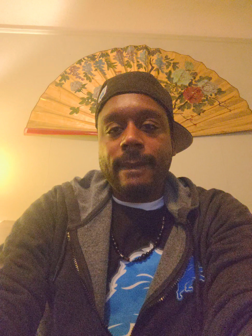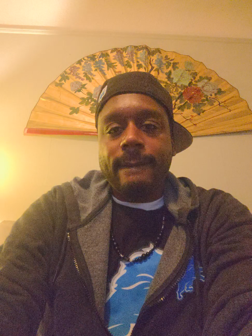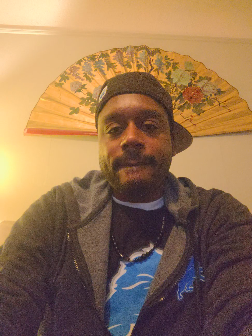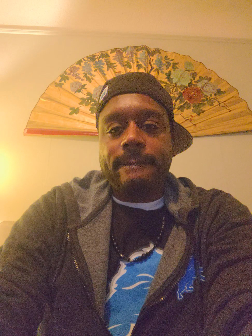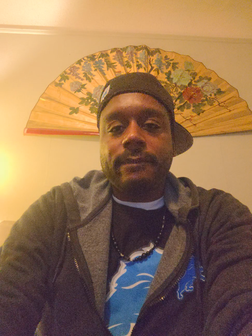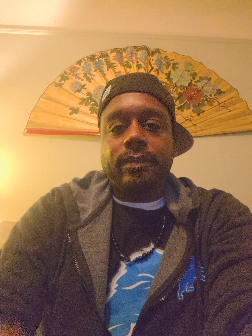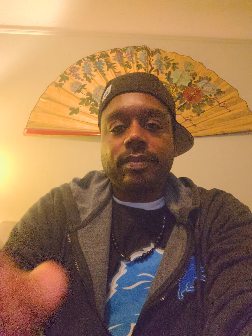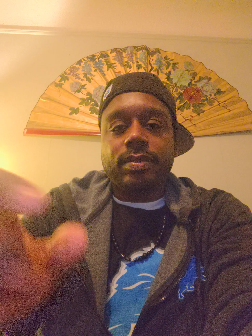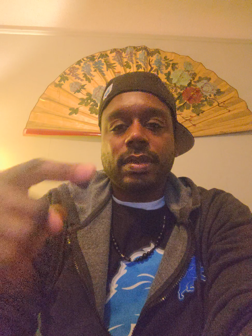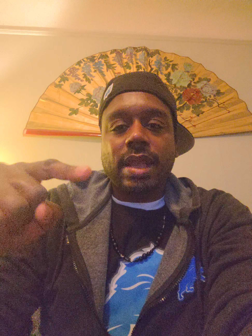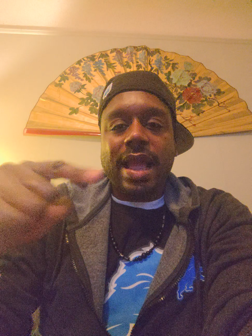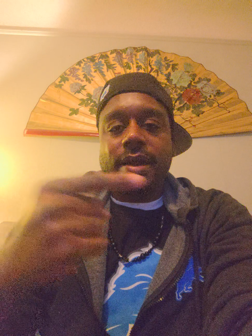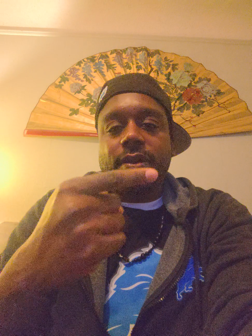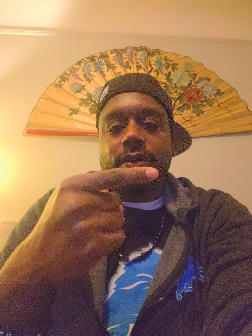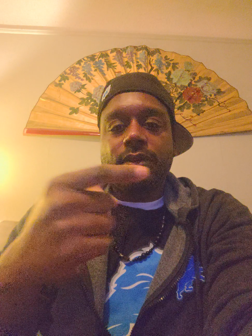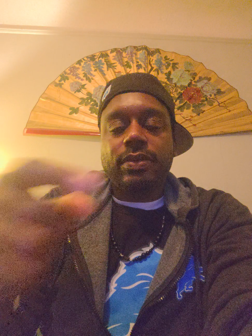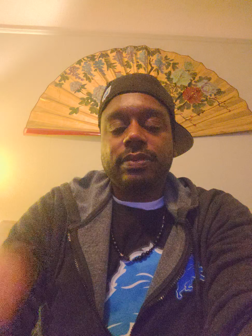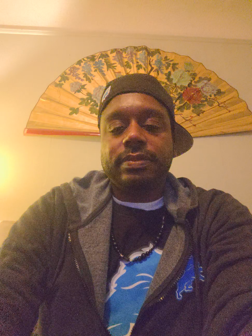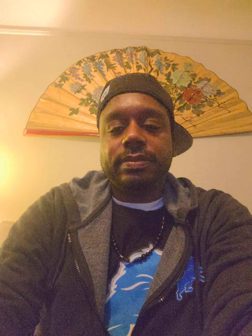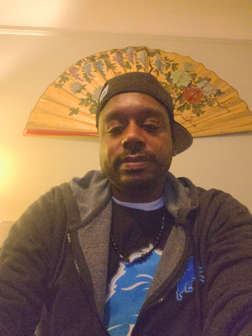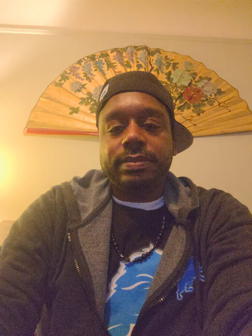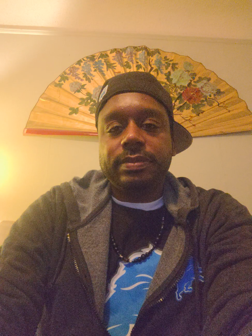owie